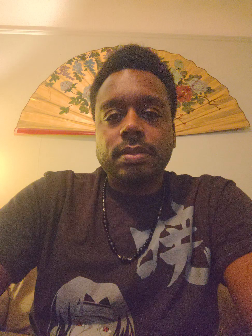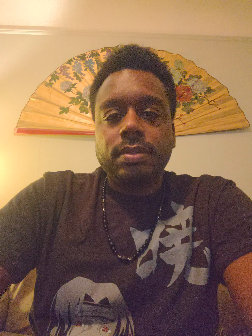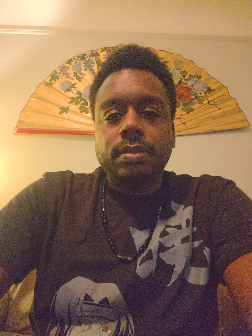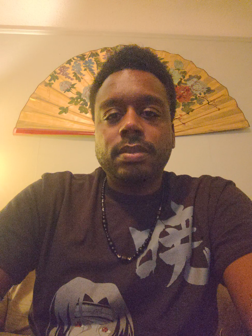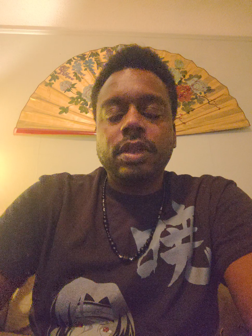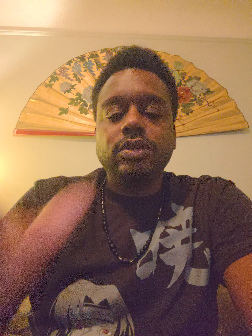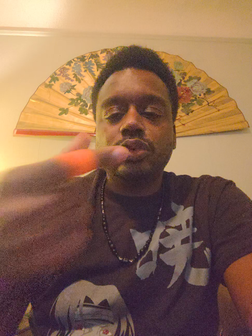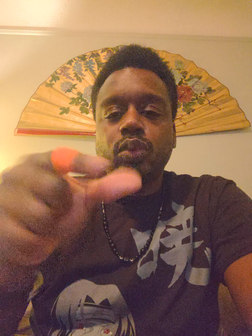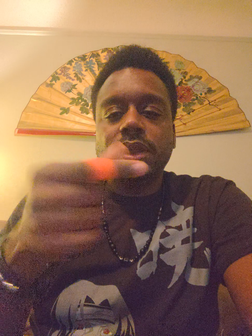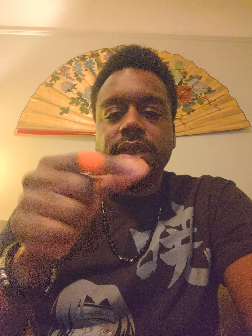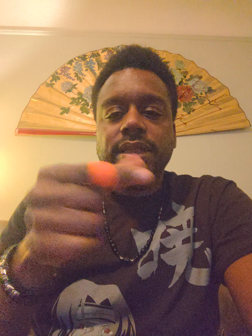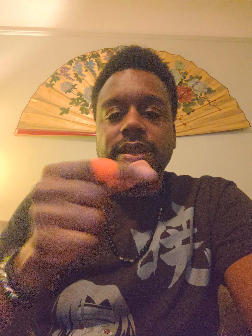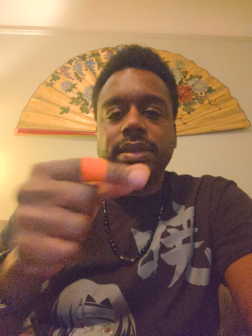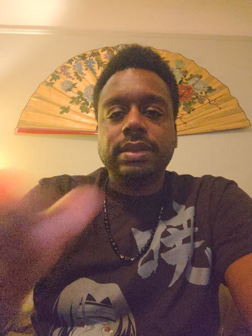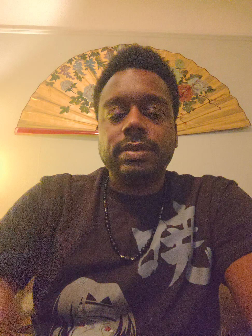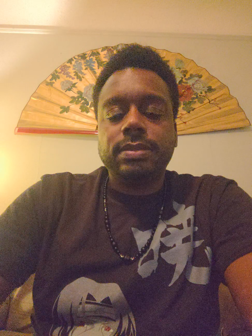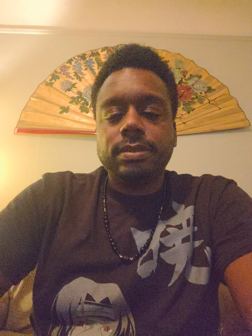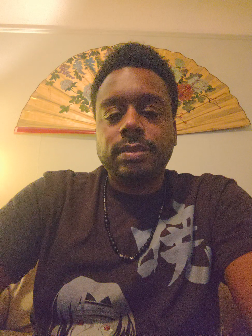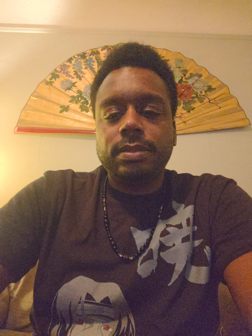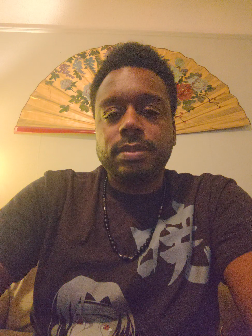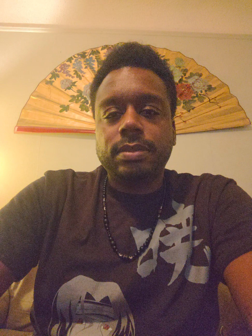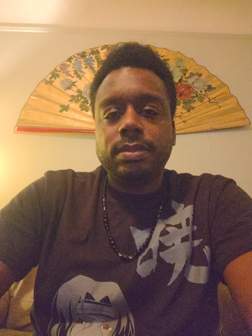green